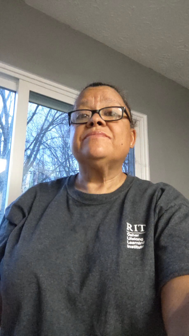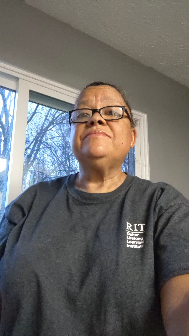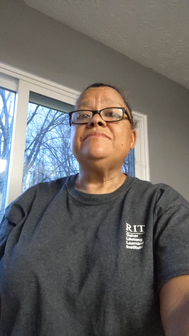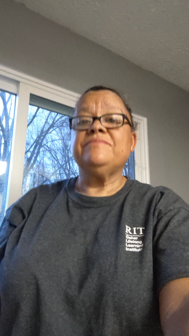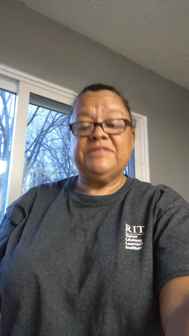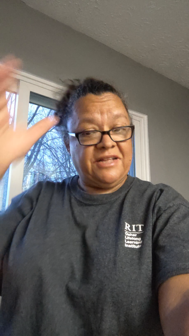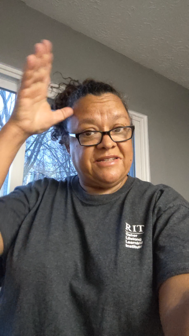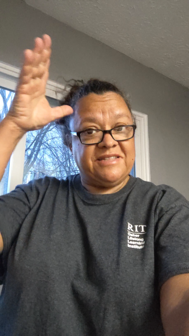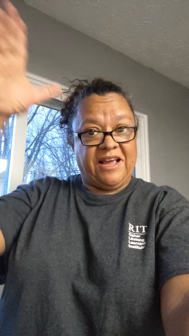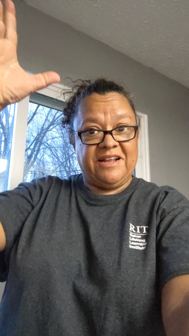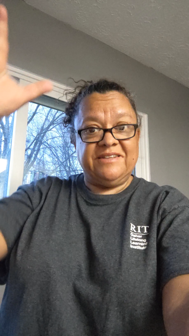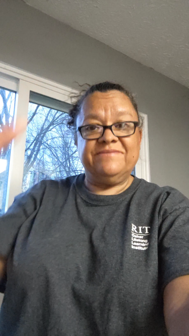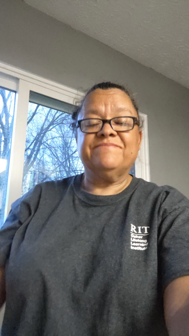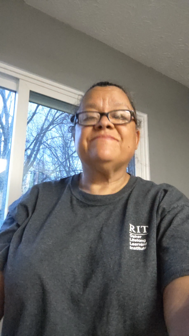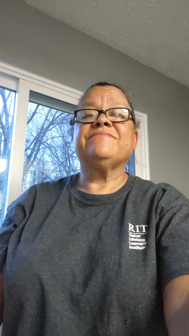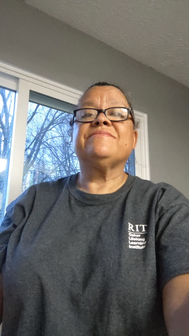deer